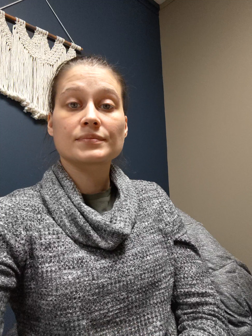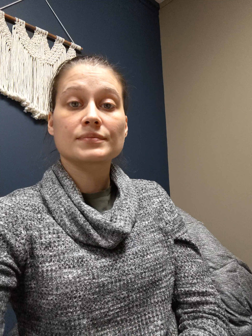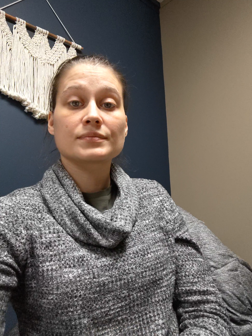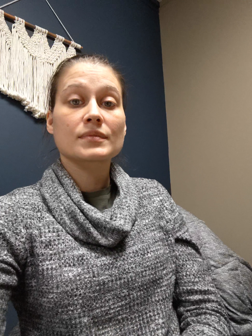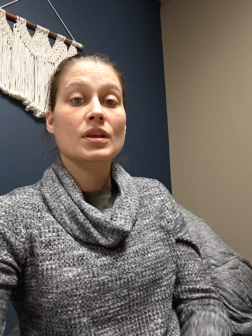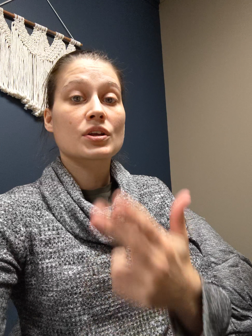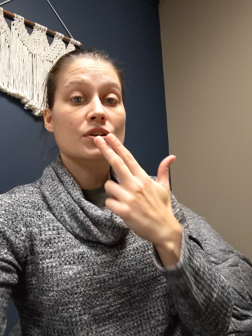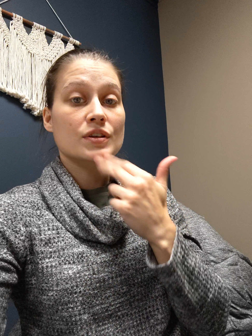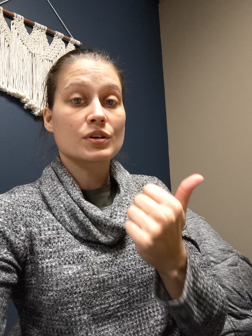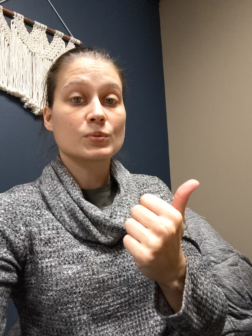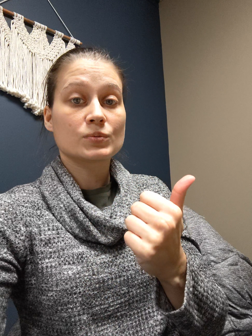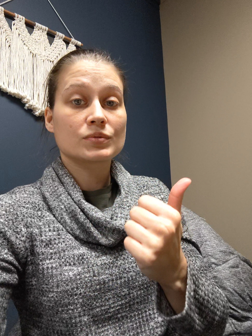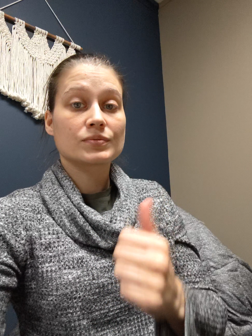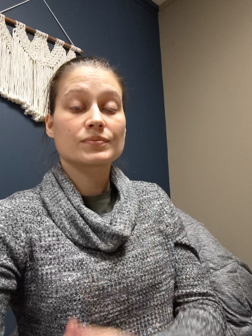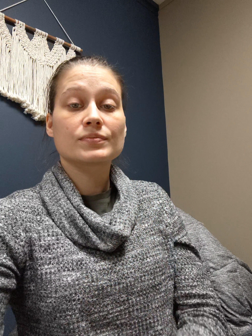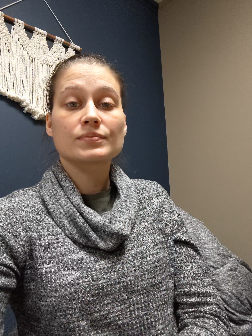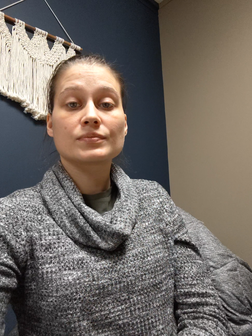cute